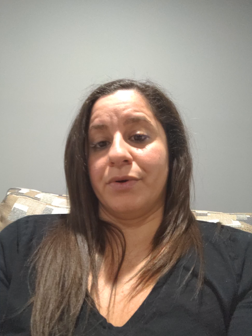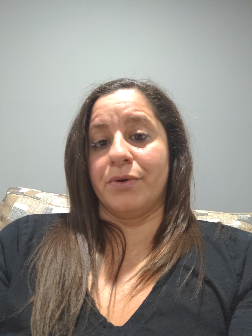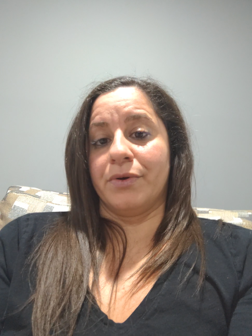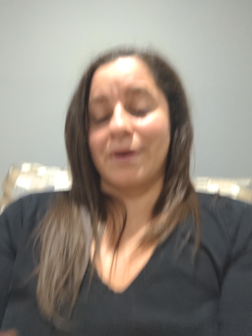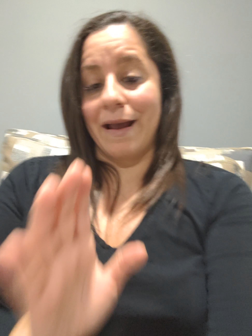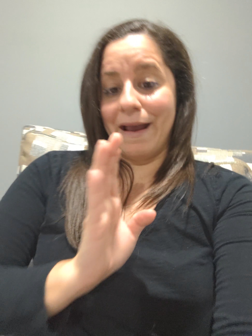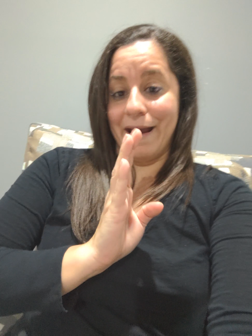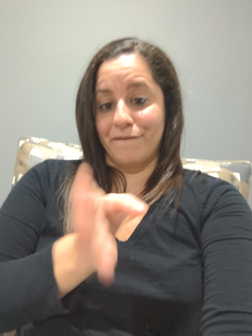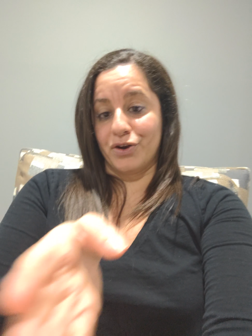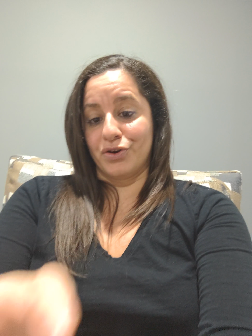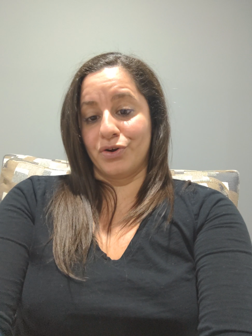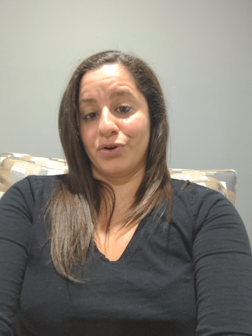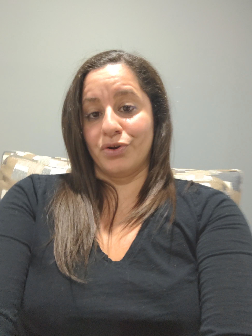after